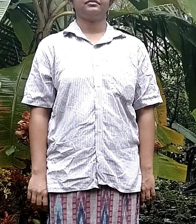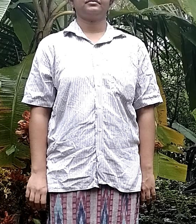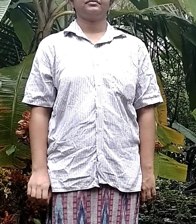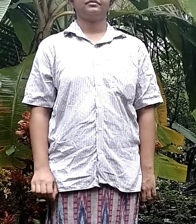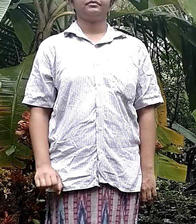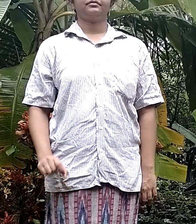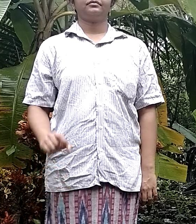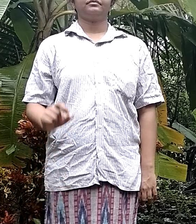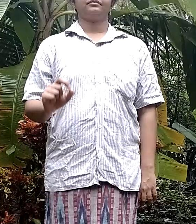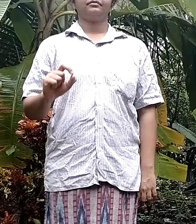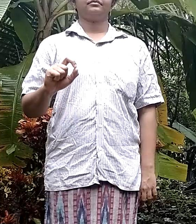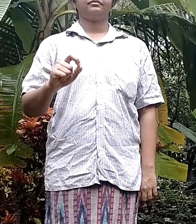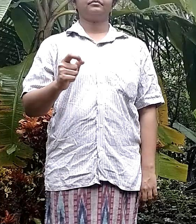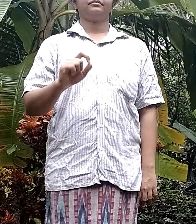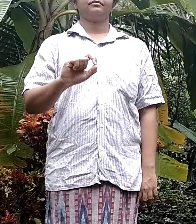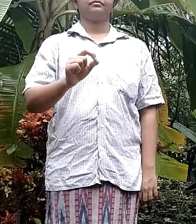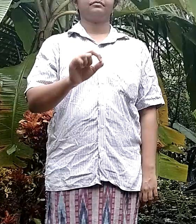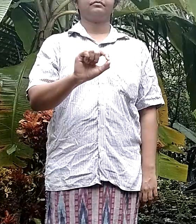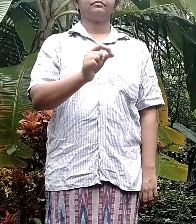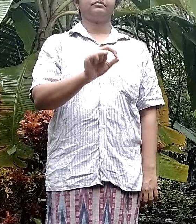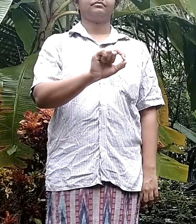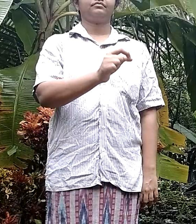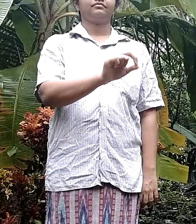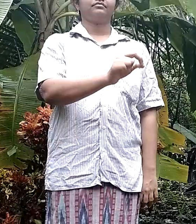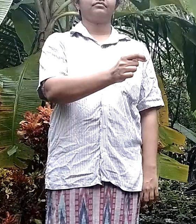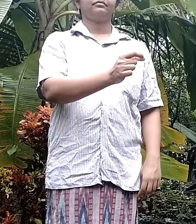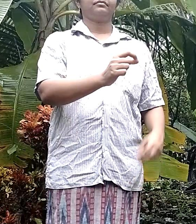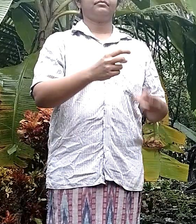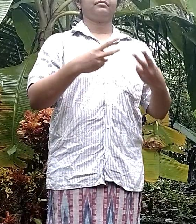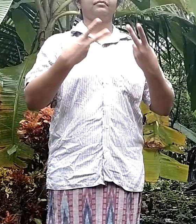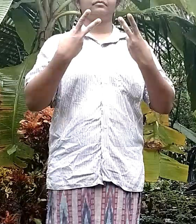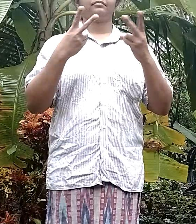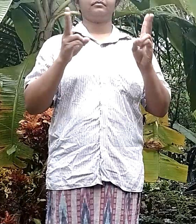Insect